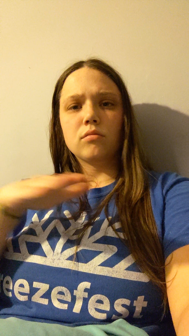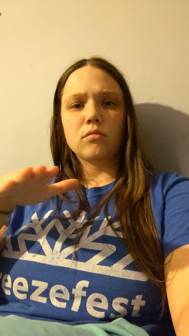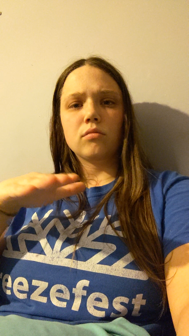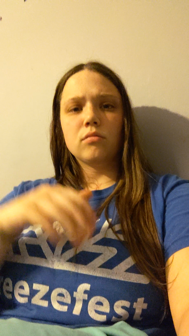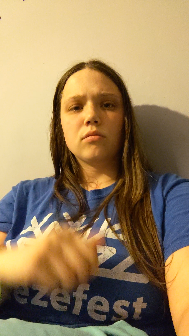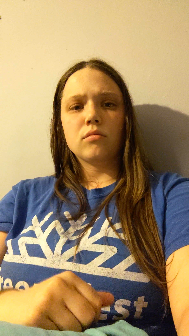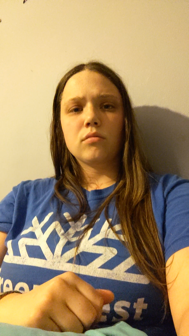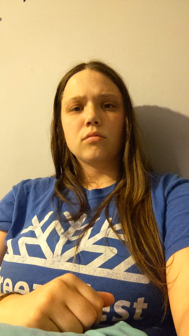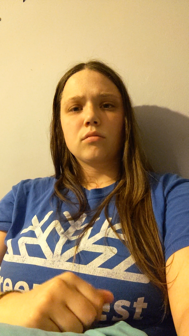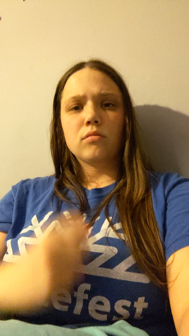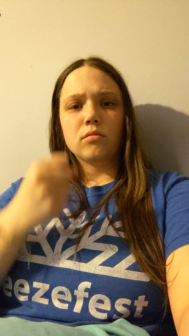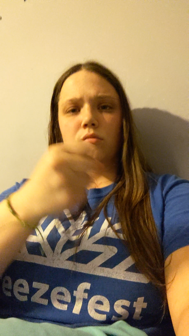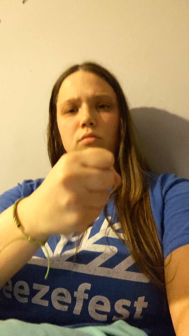hit